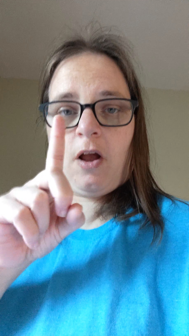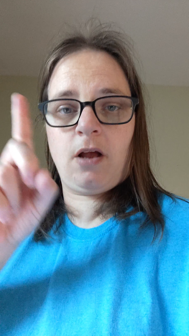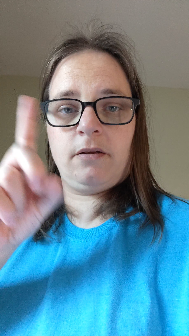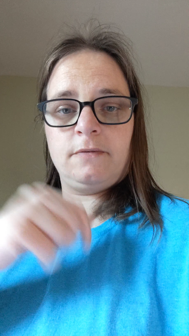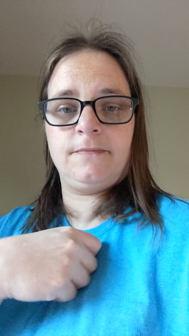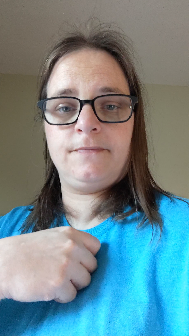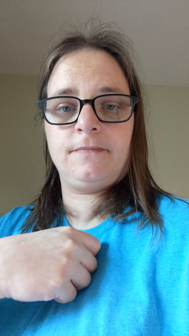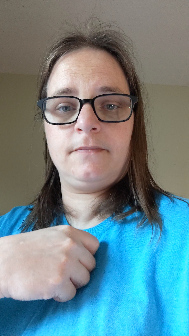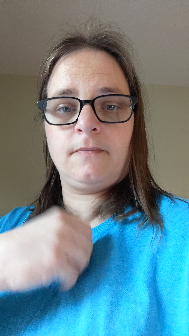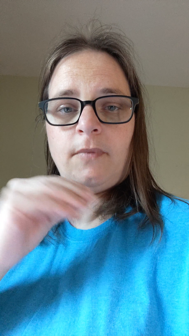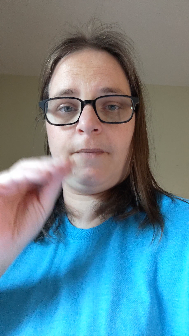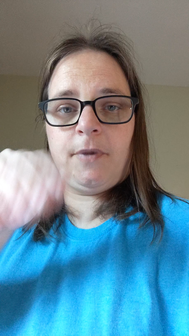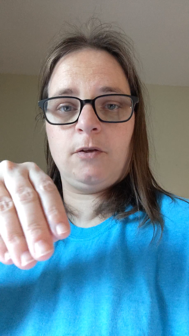put